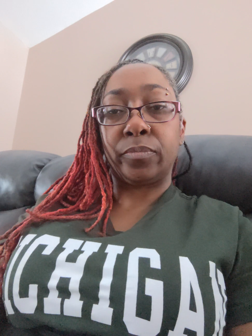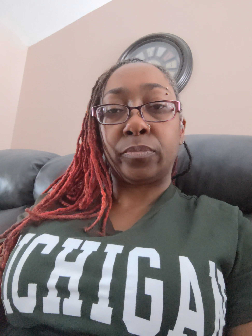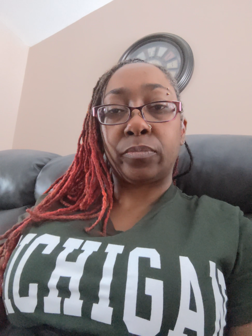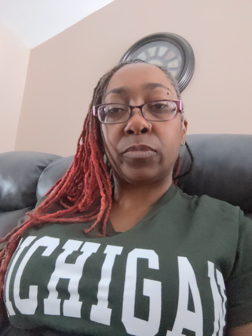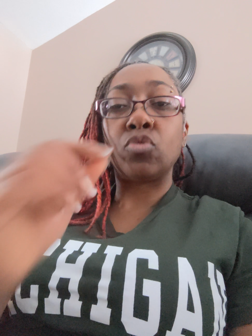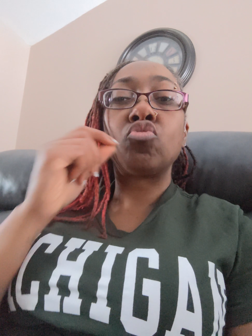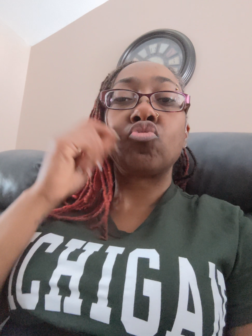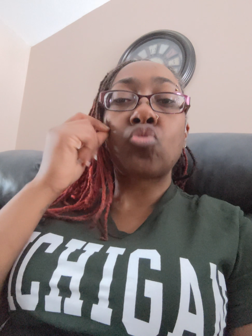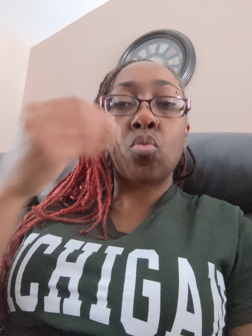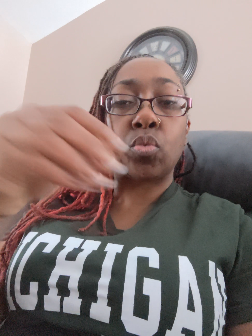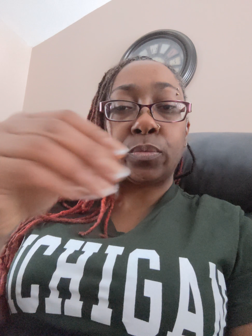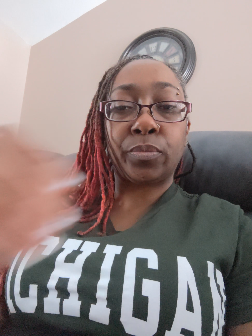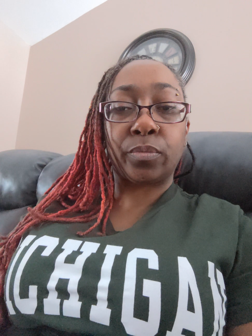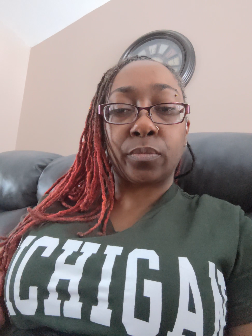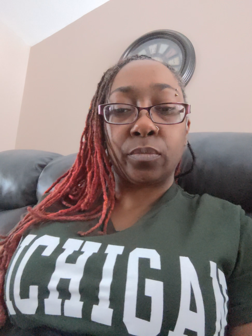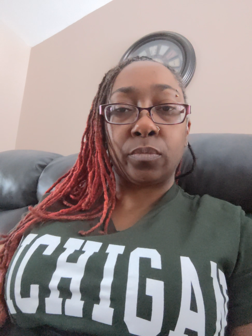store